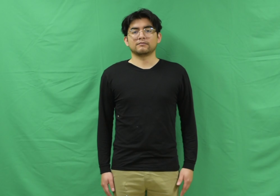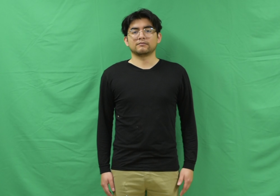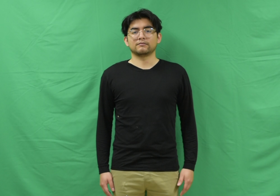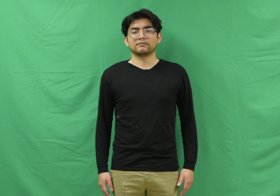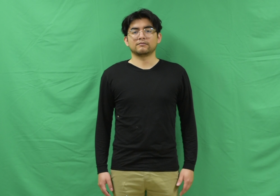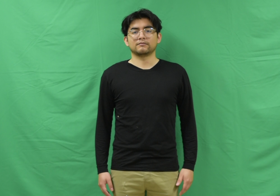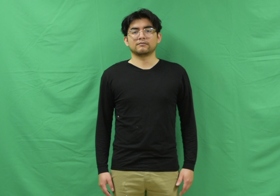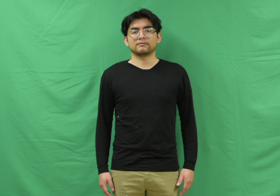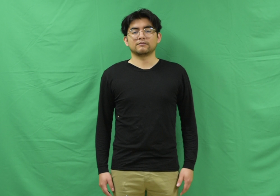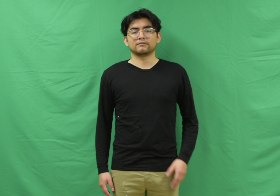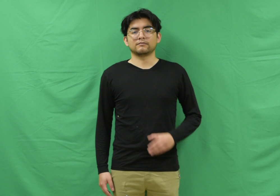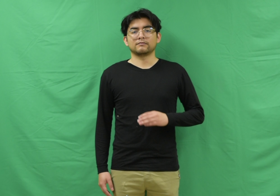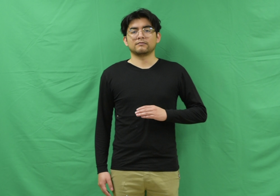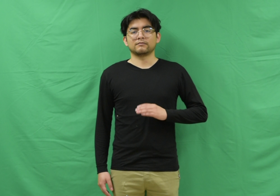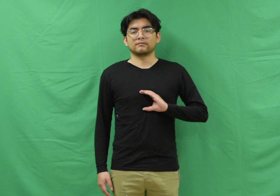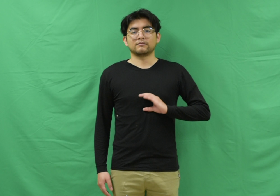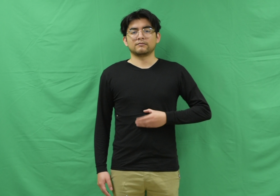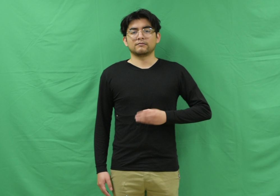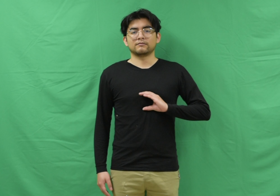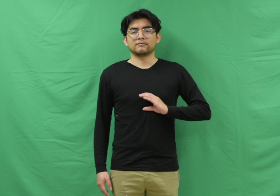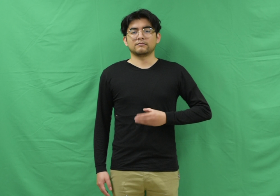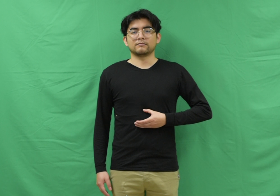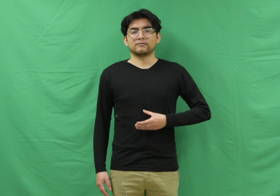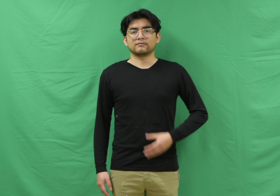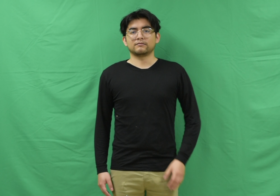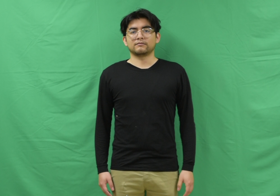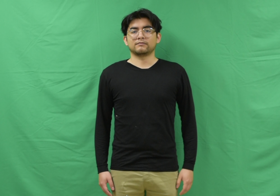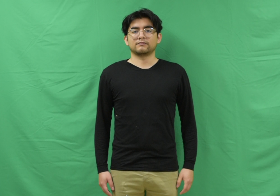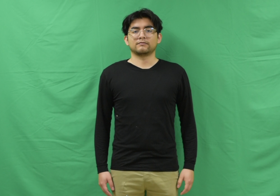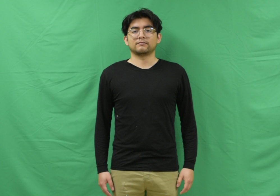cáncer